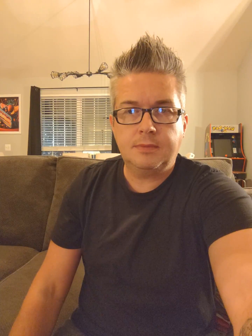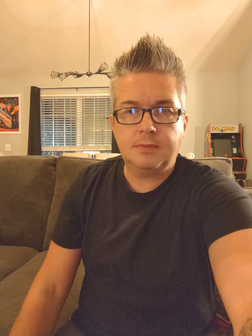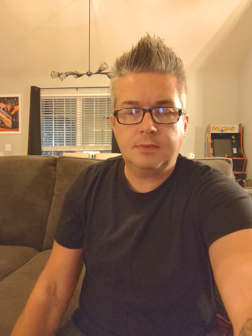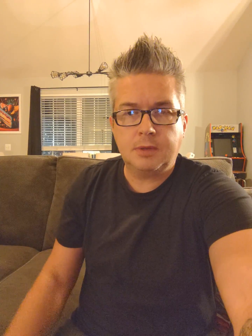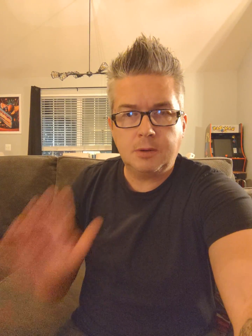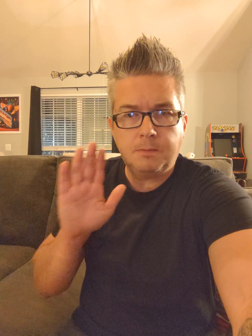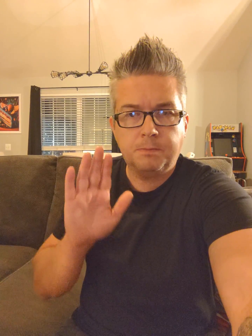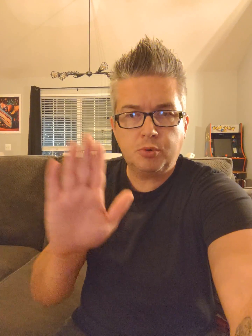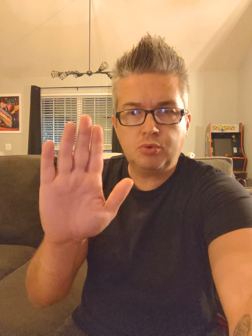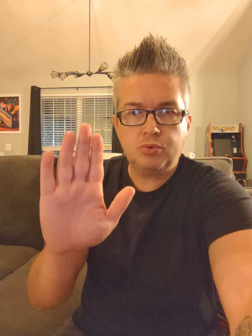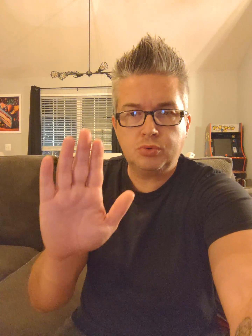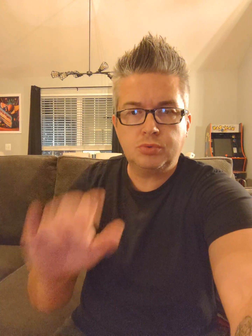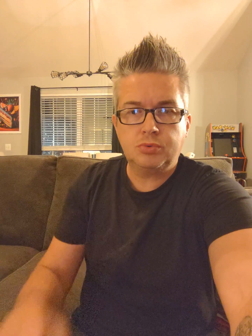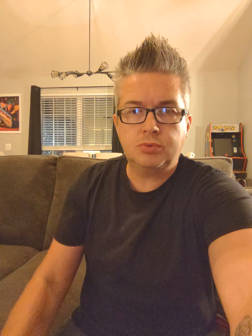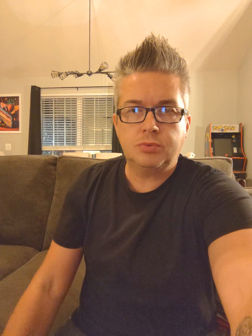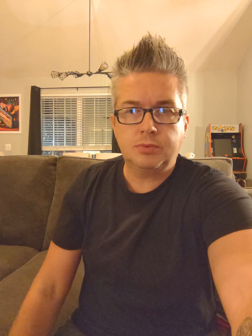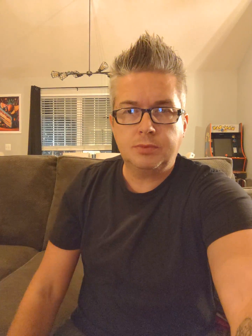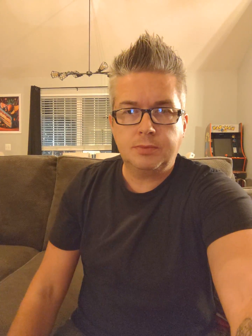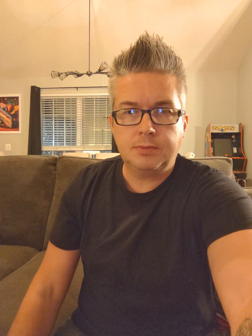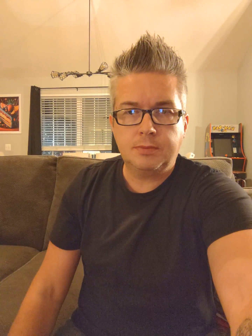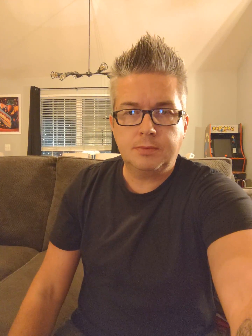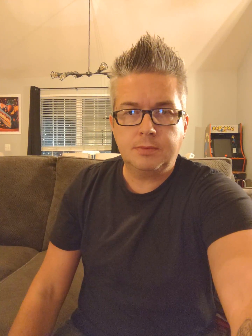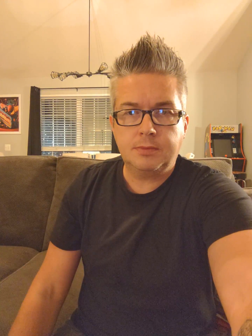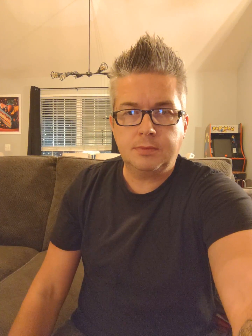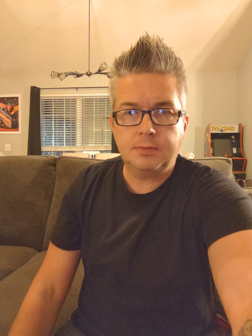push